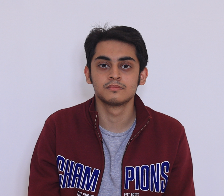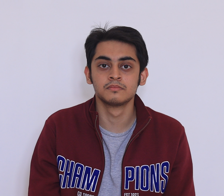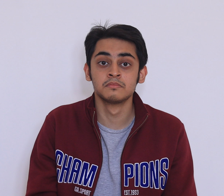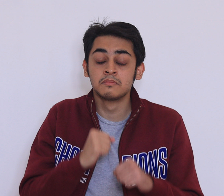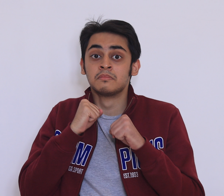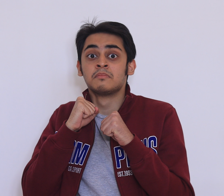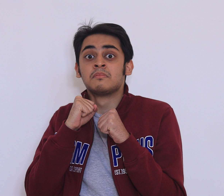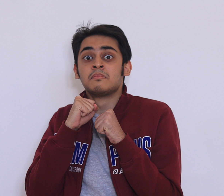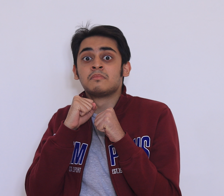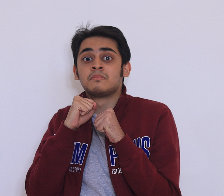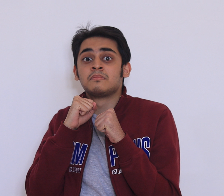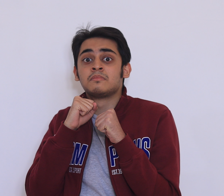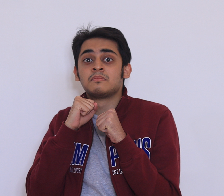scared